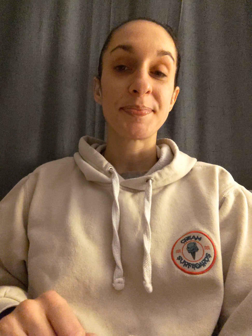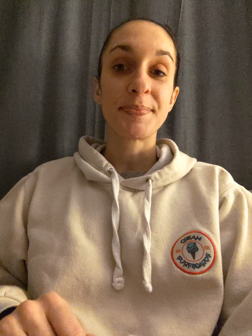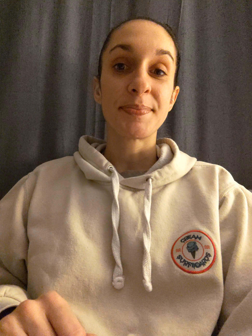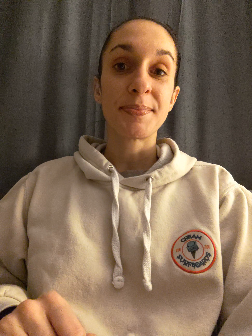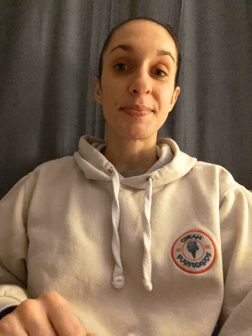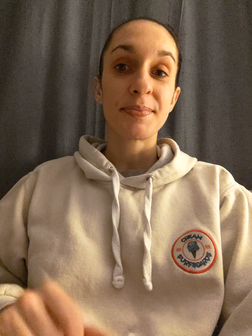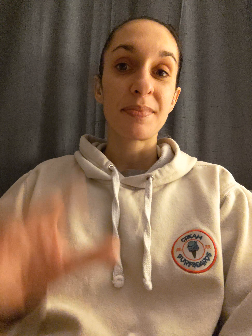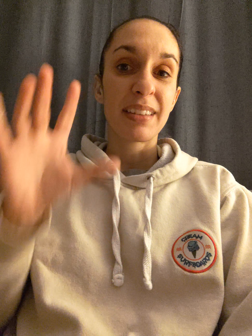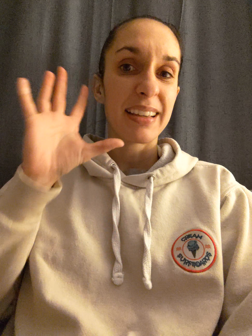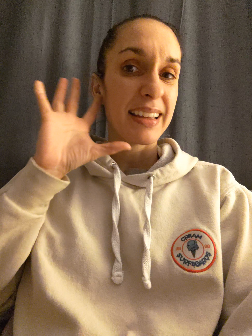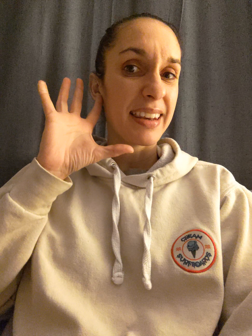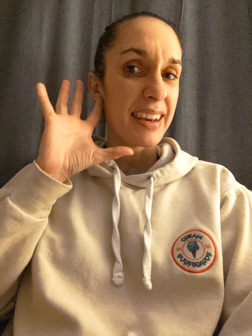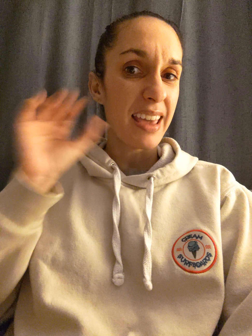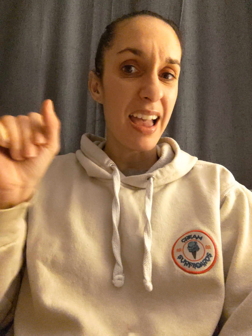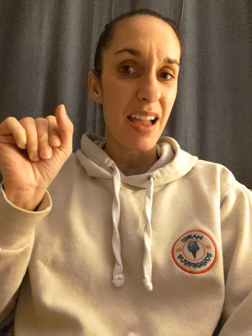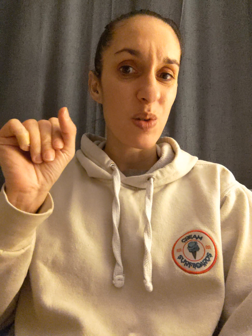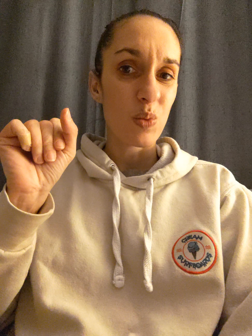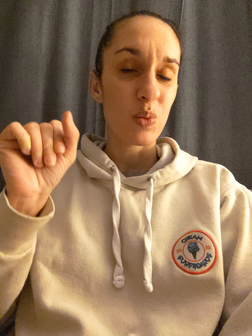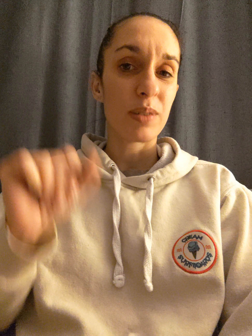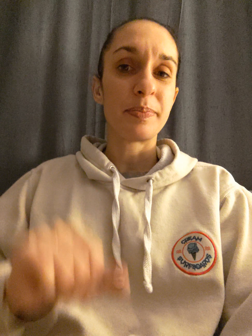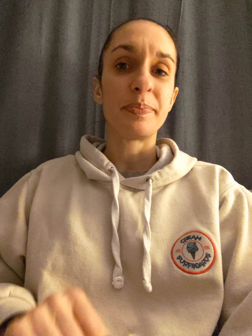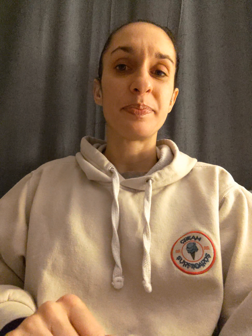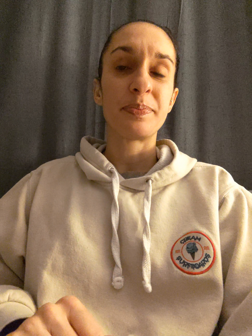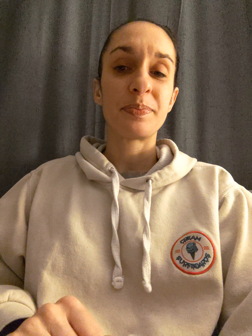loud